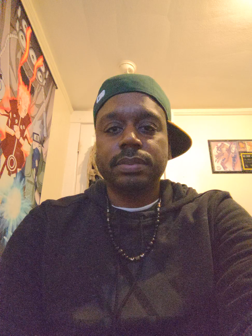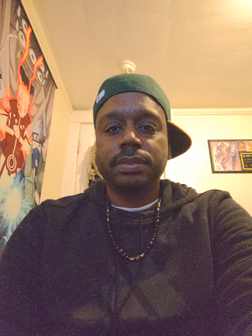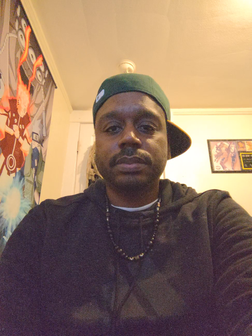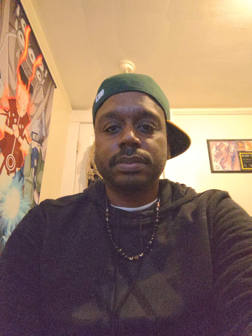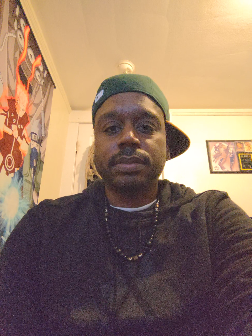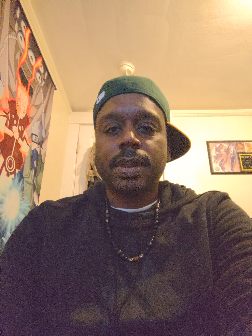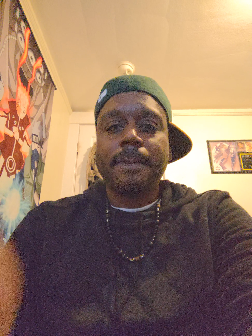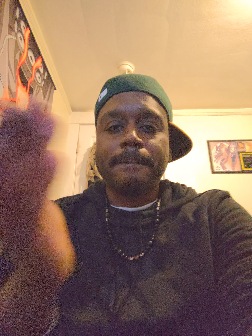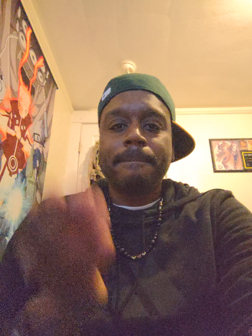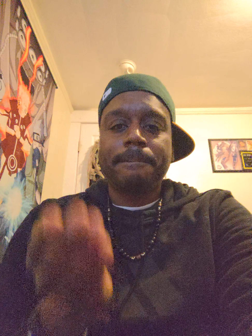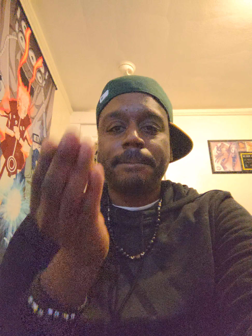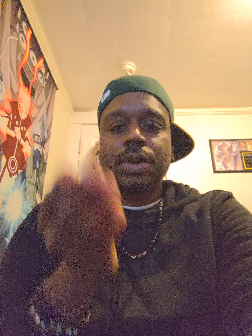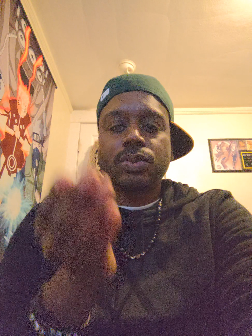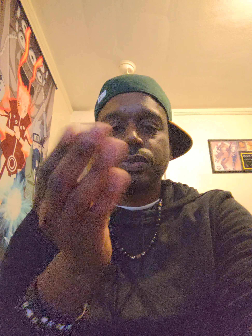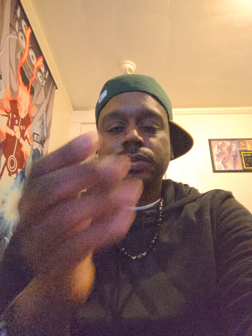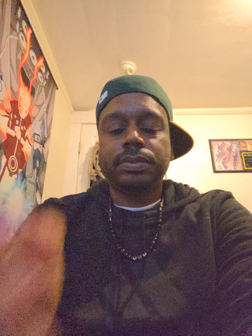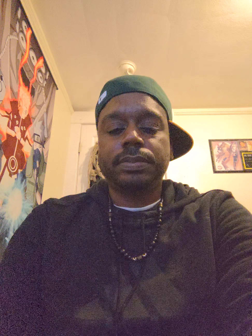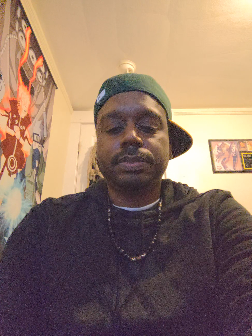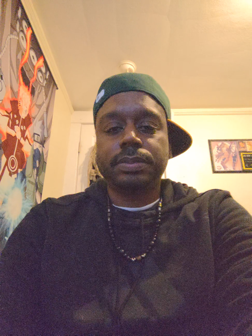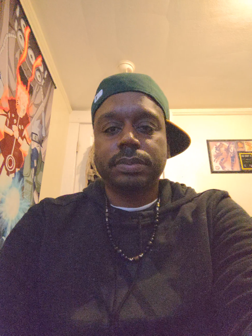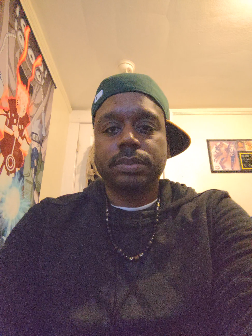boat